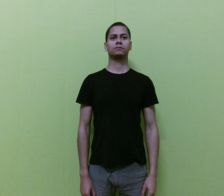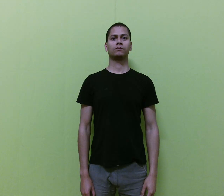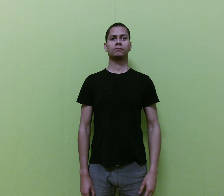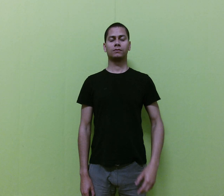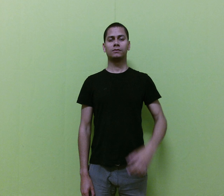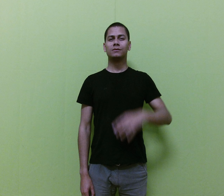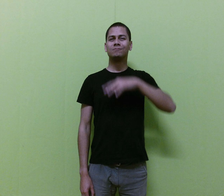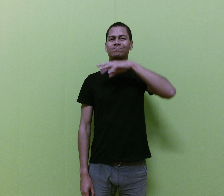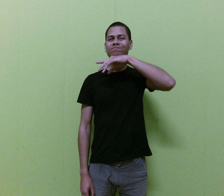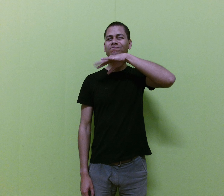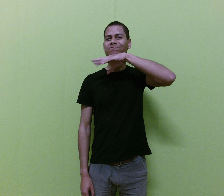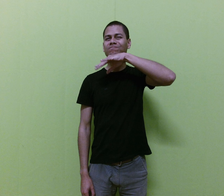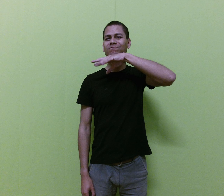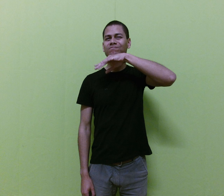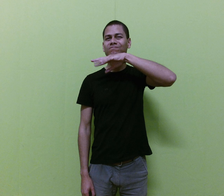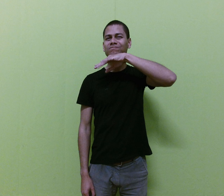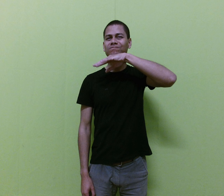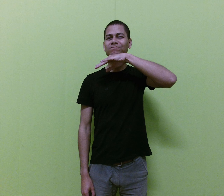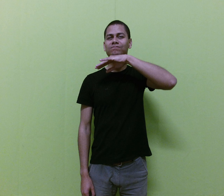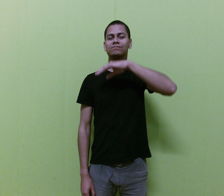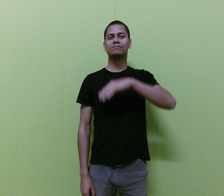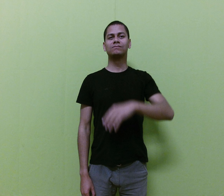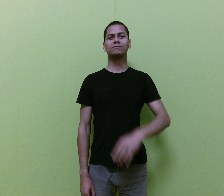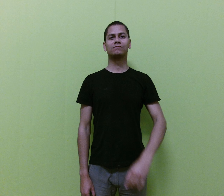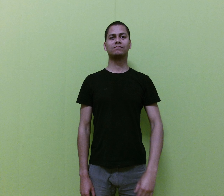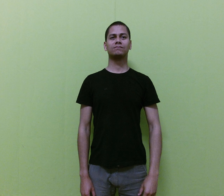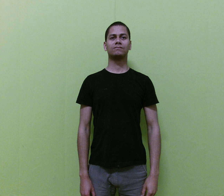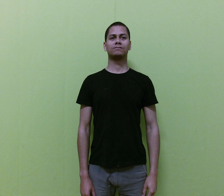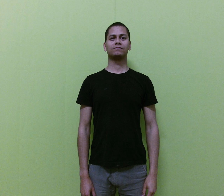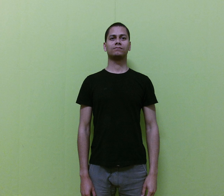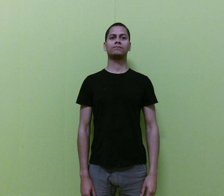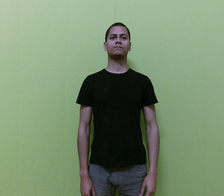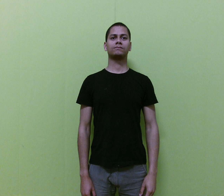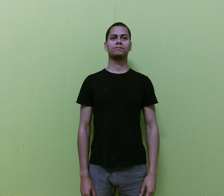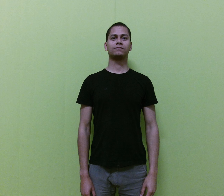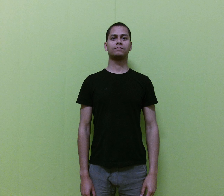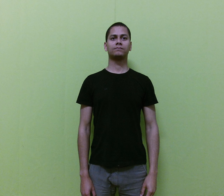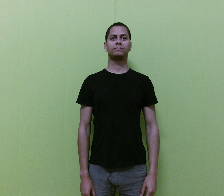ruim